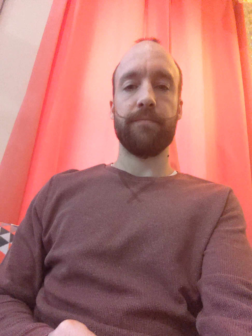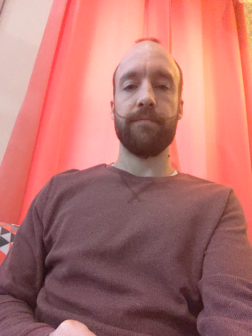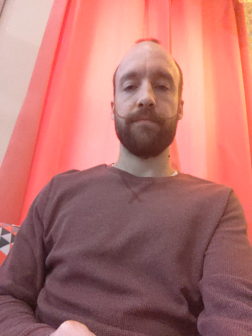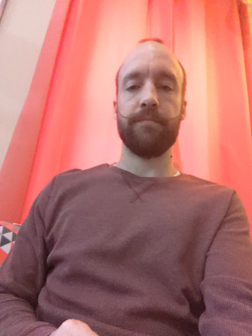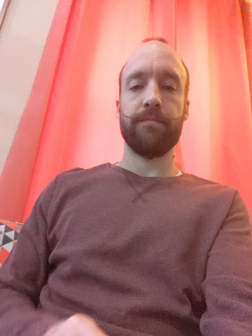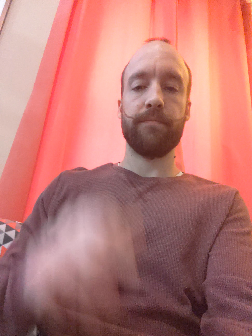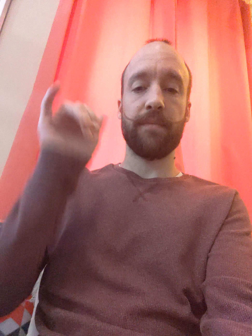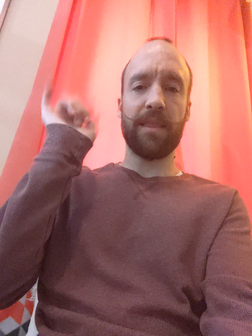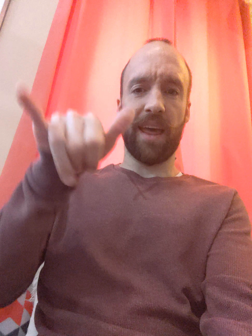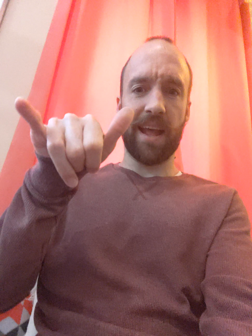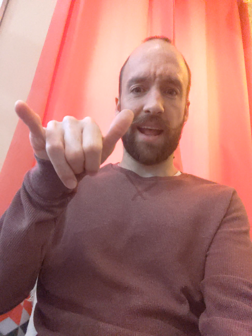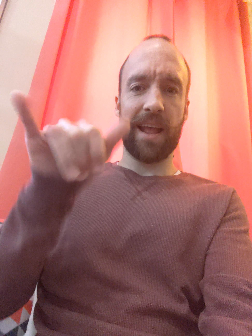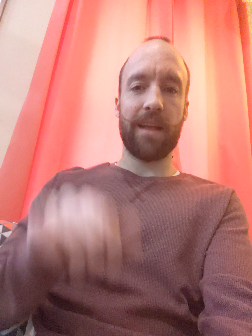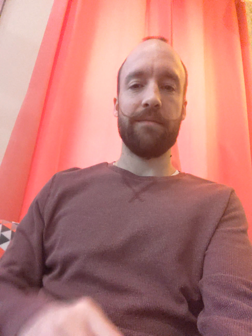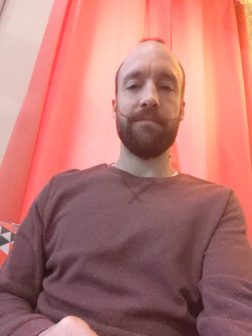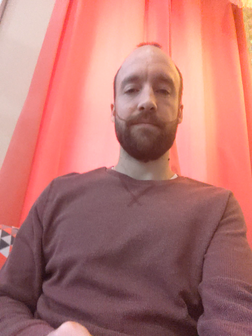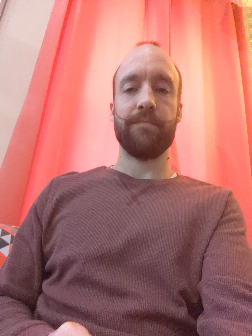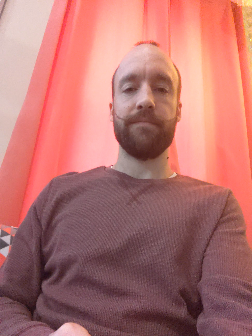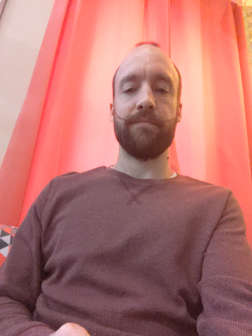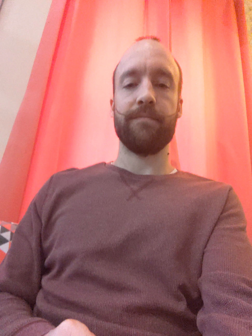that